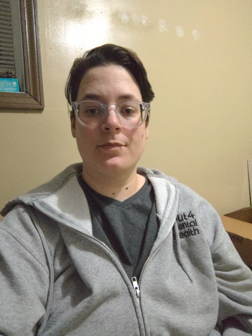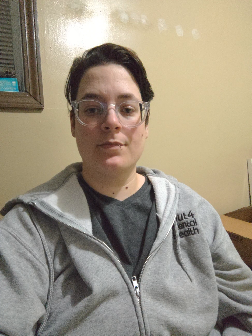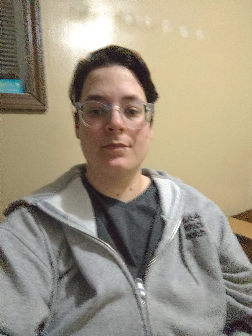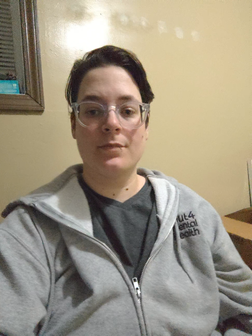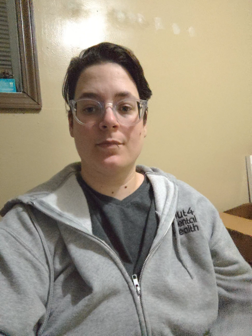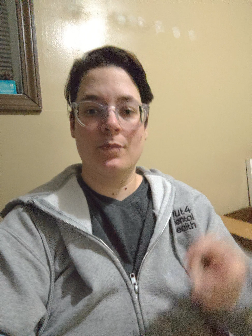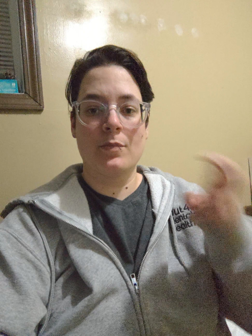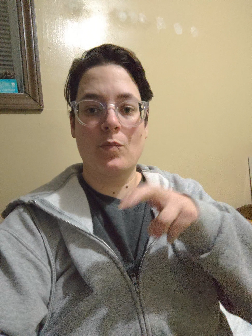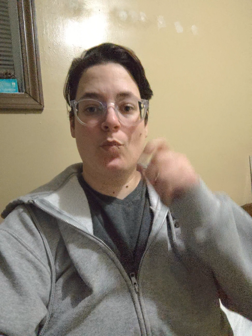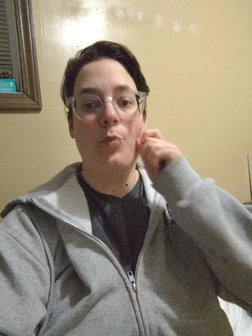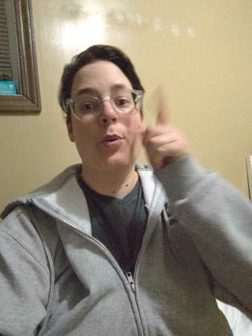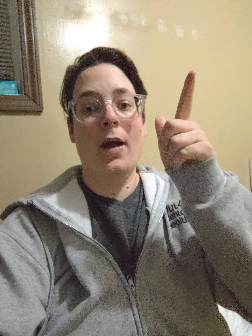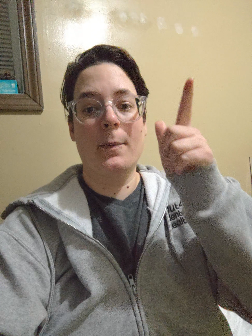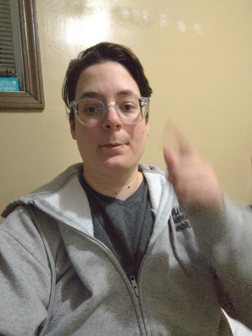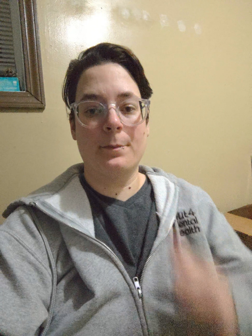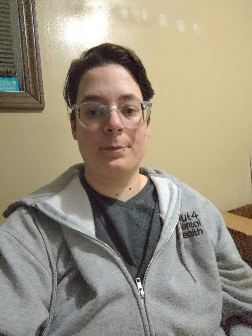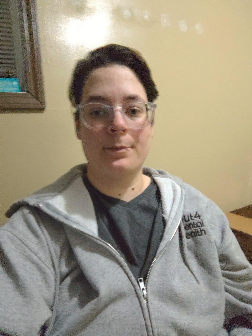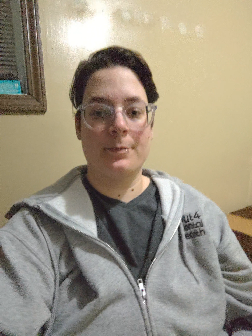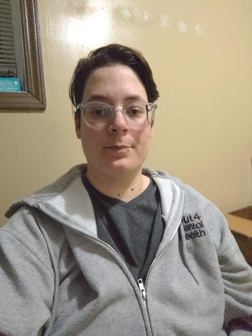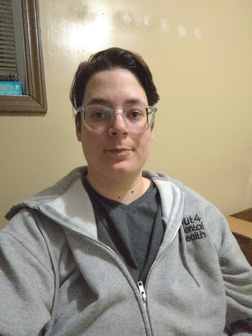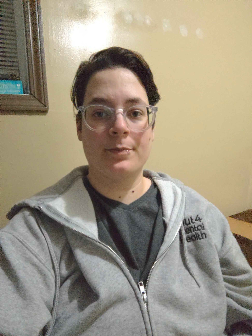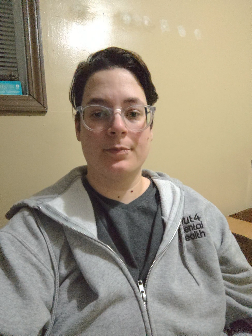awake